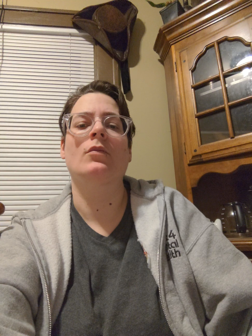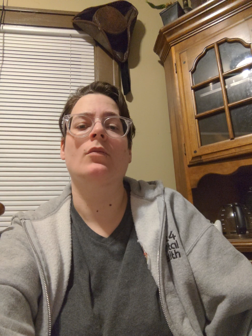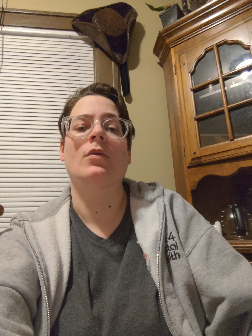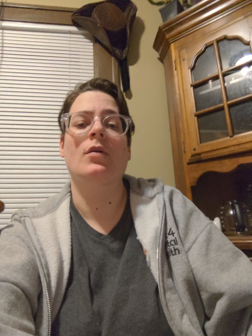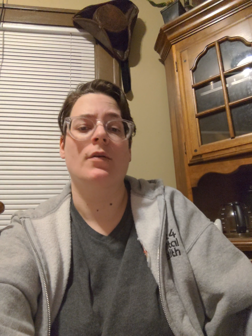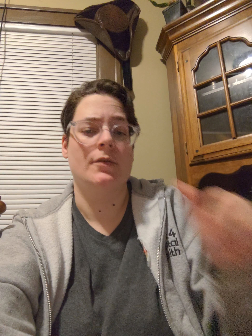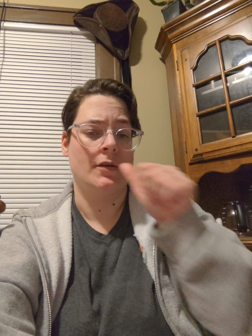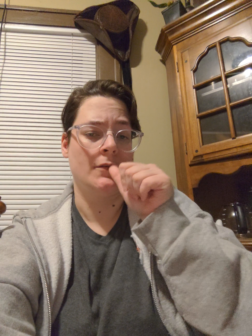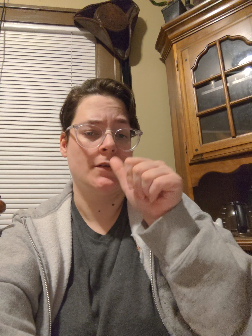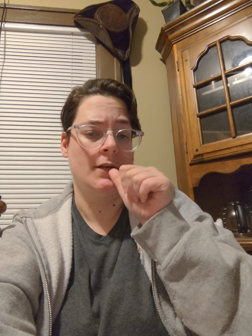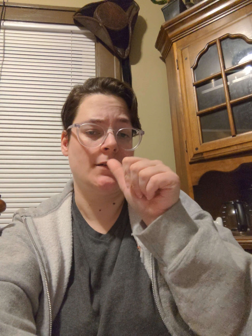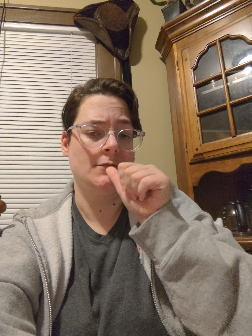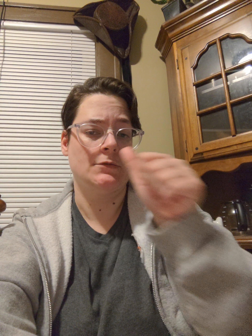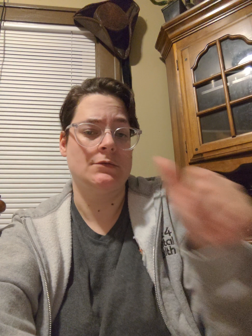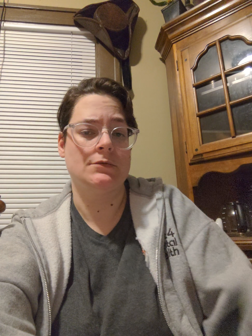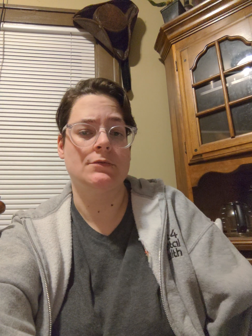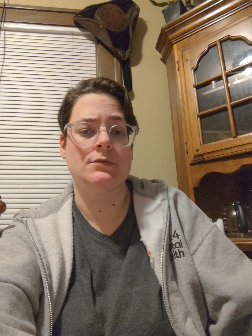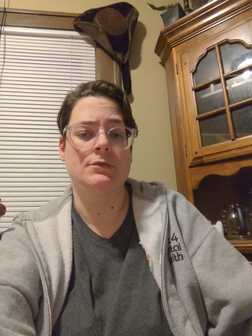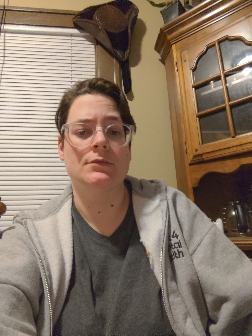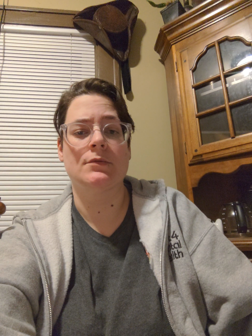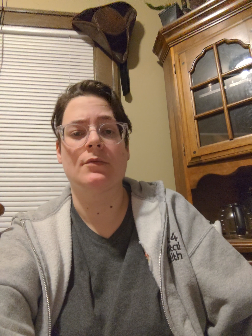nuts